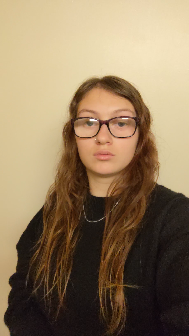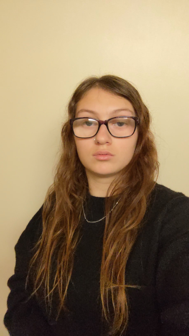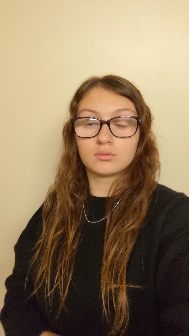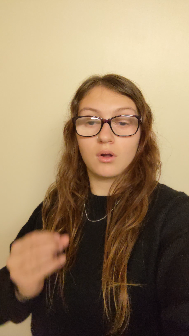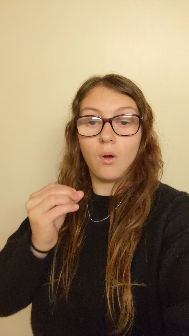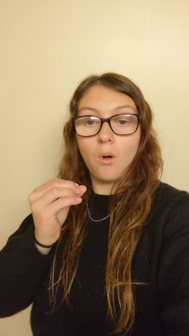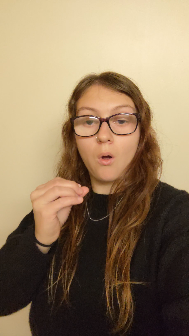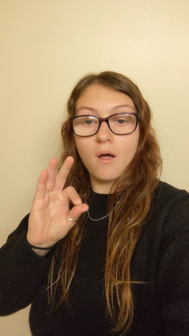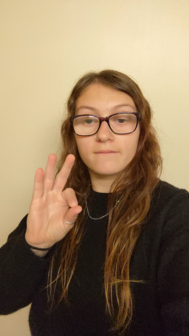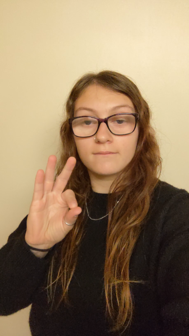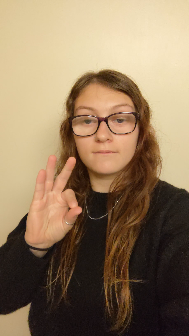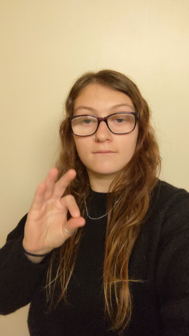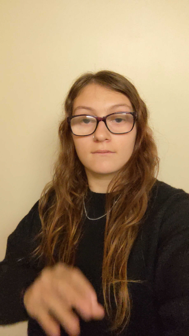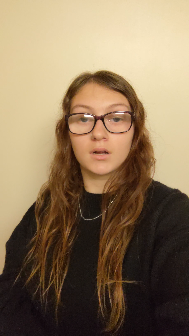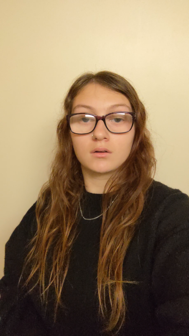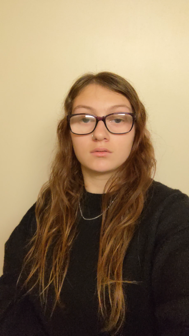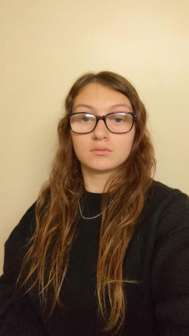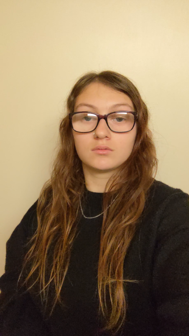of